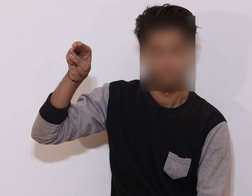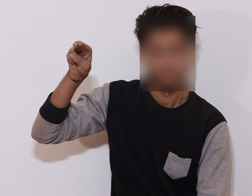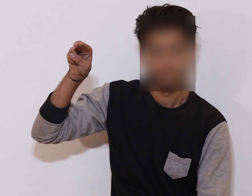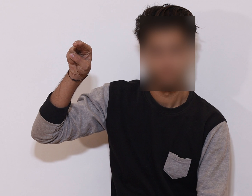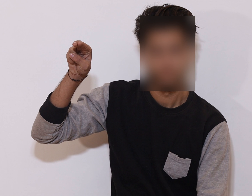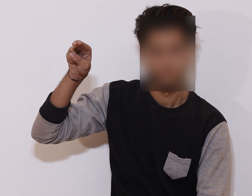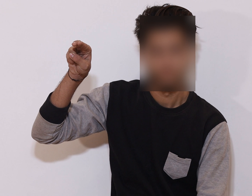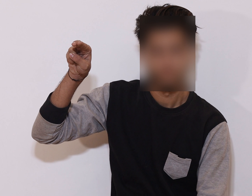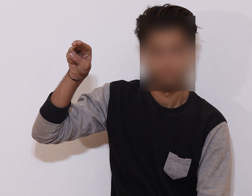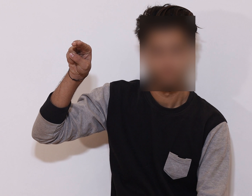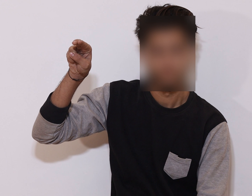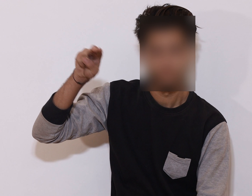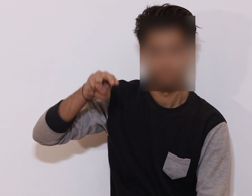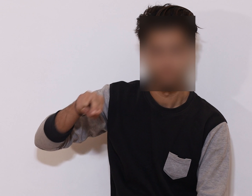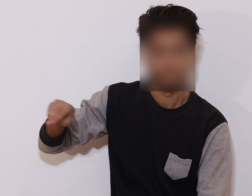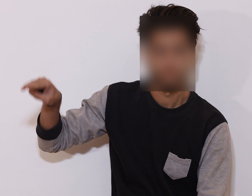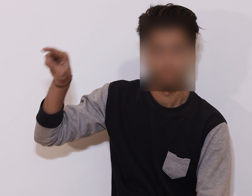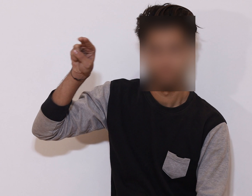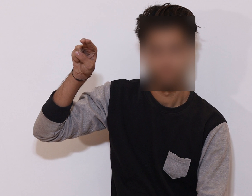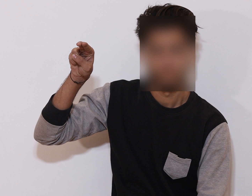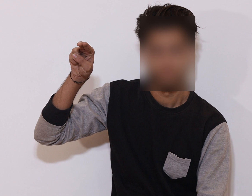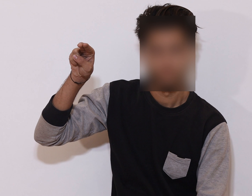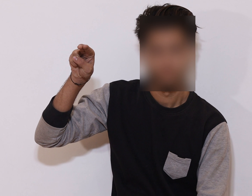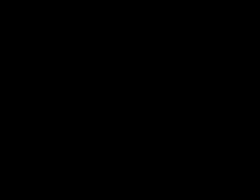ہ